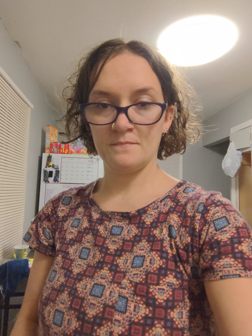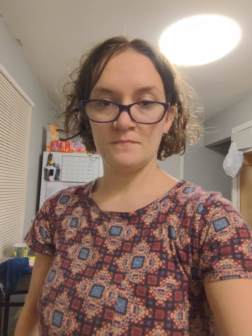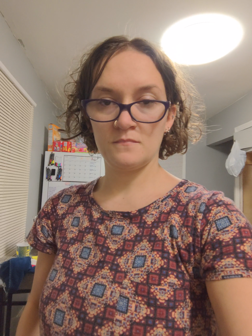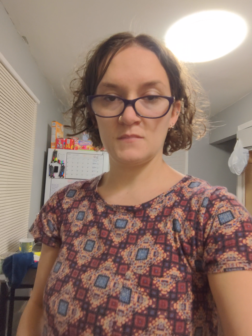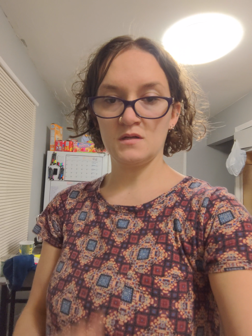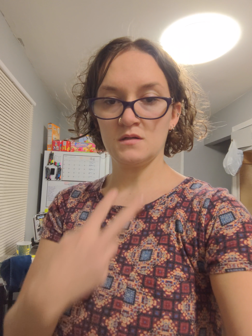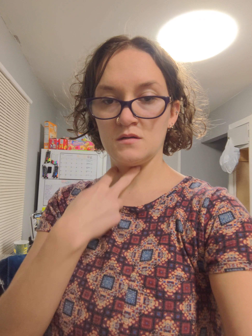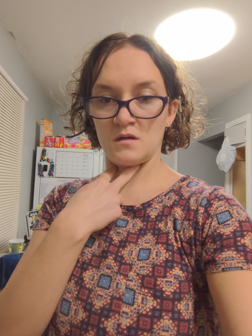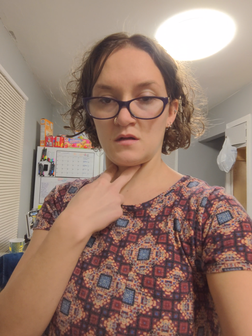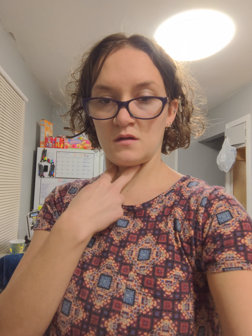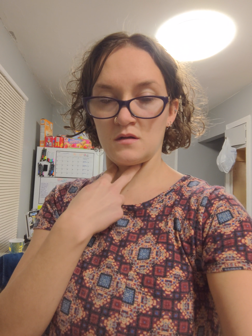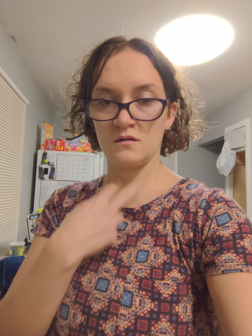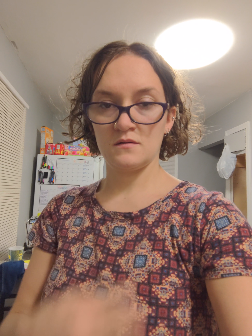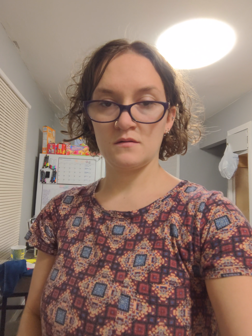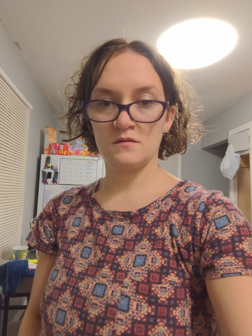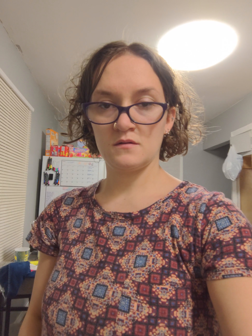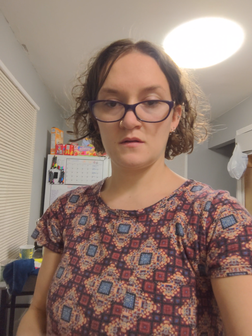stuck